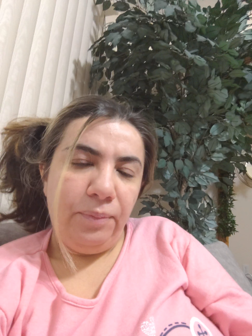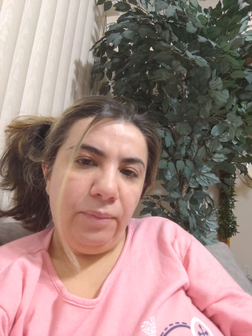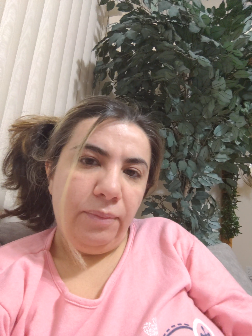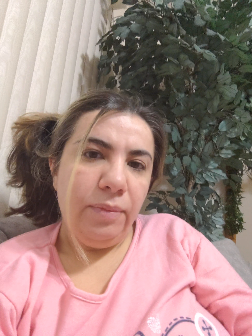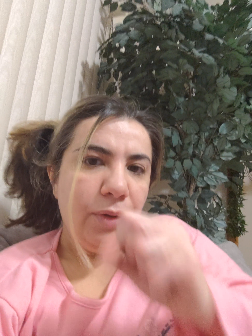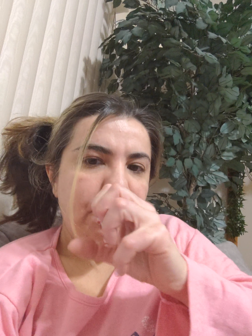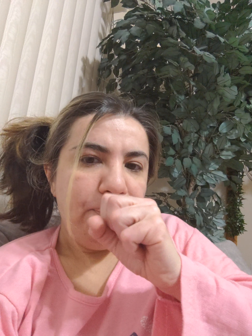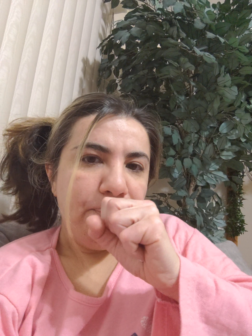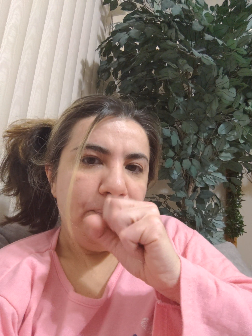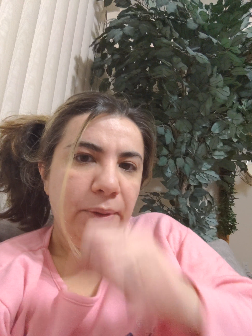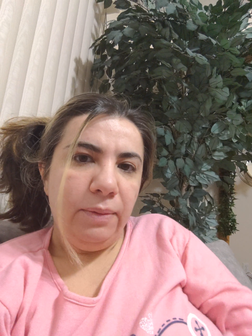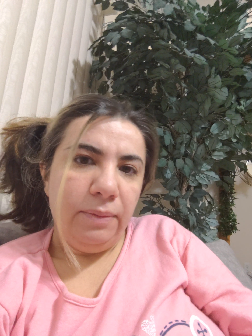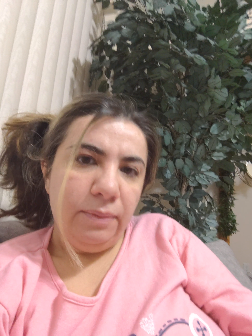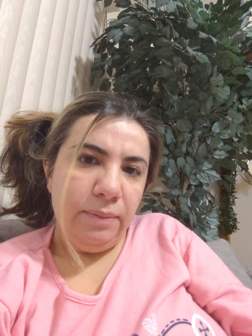orange